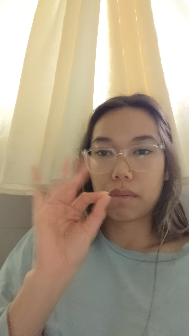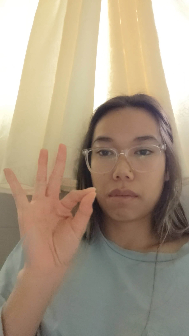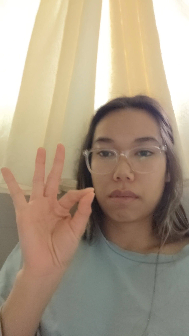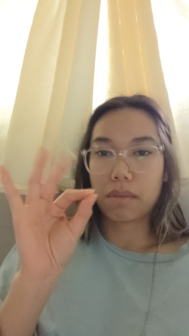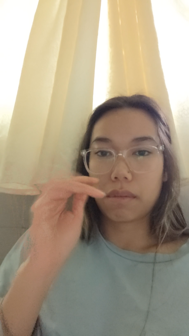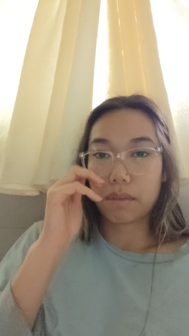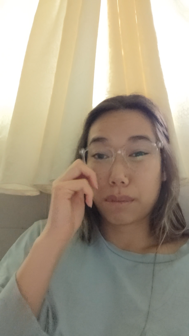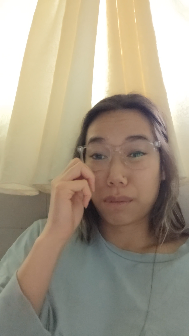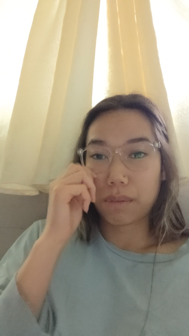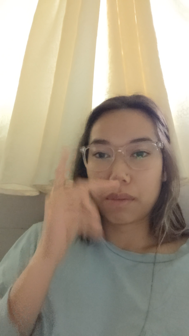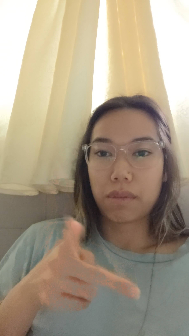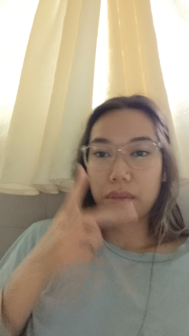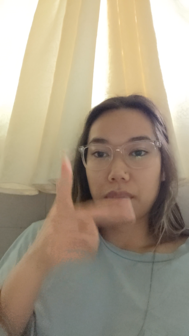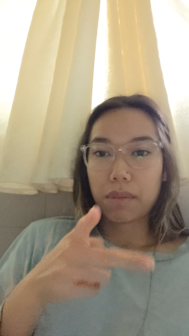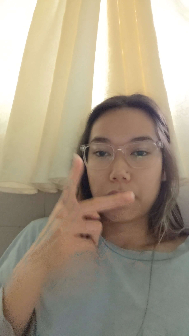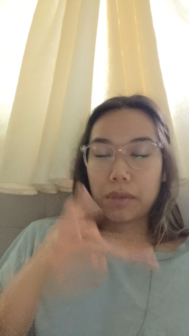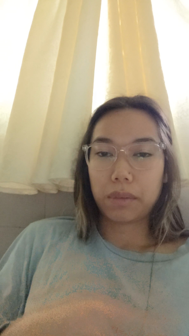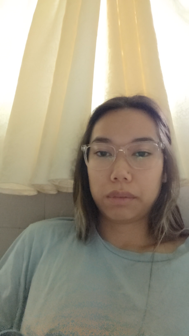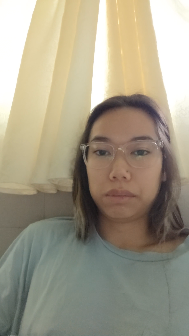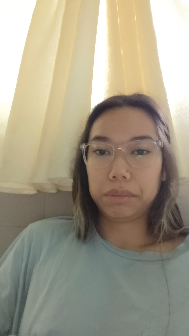careful